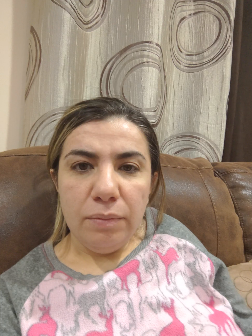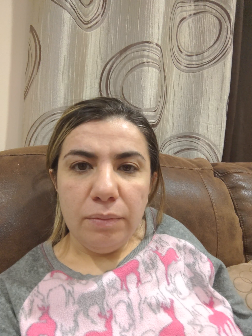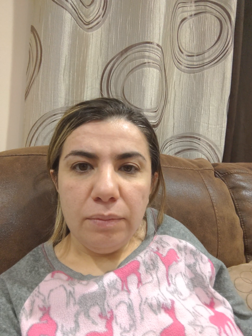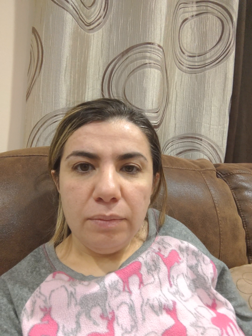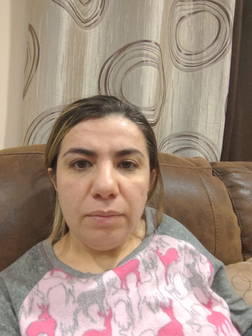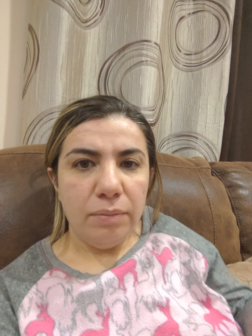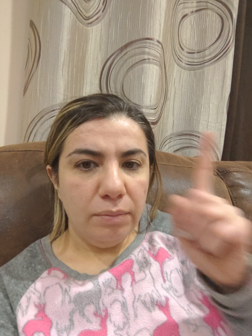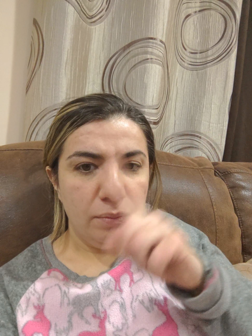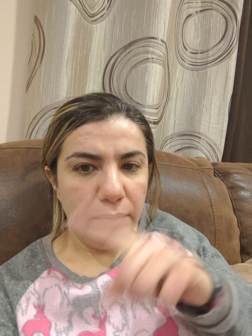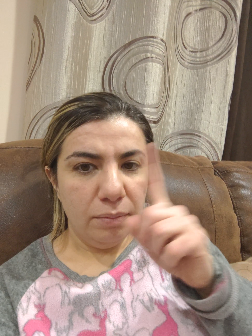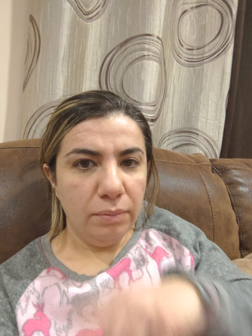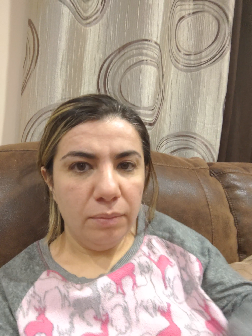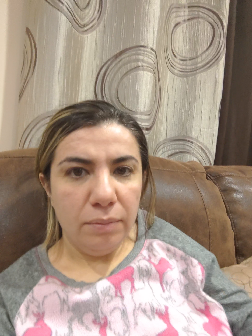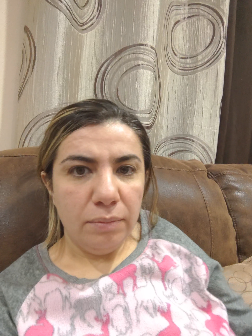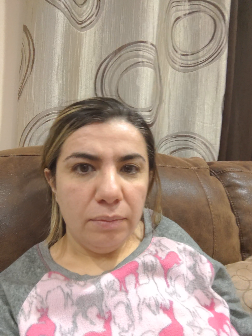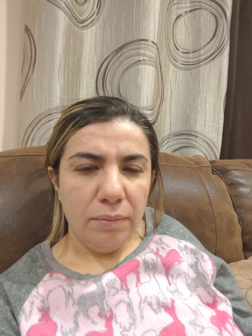mouse